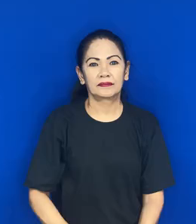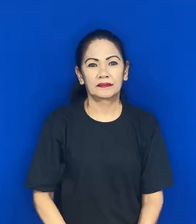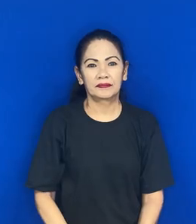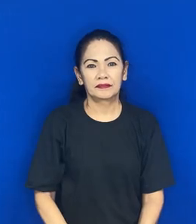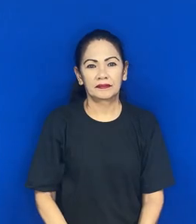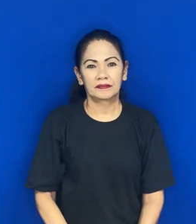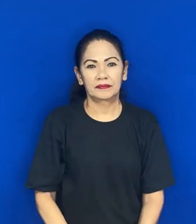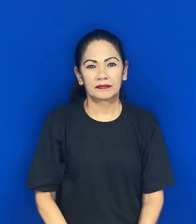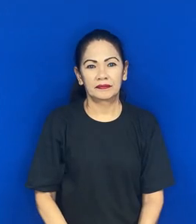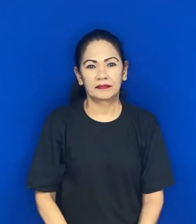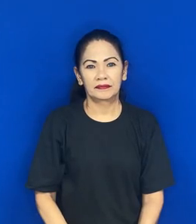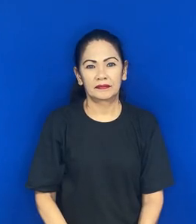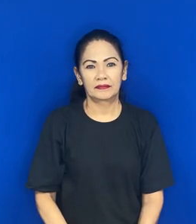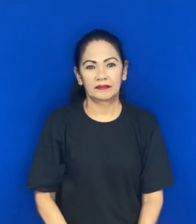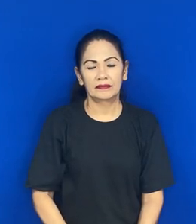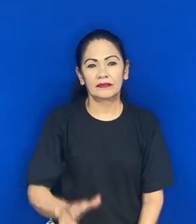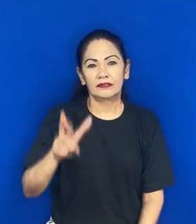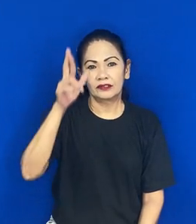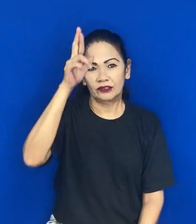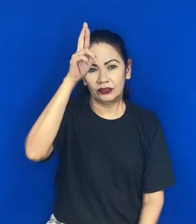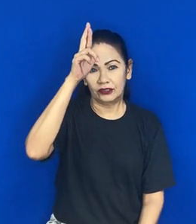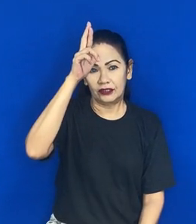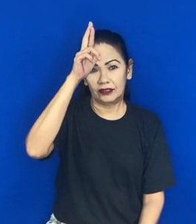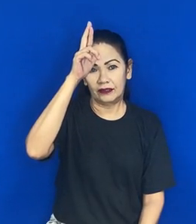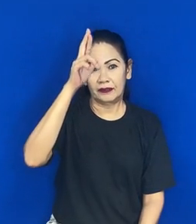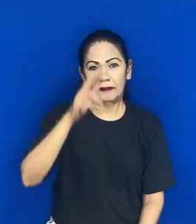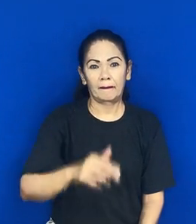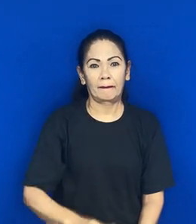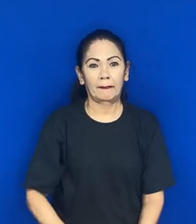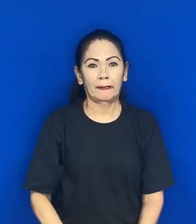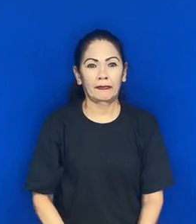chicken